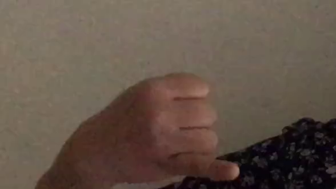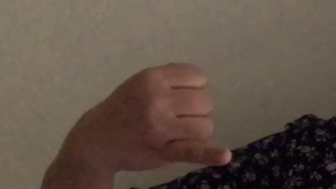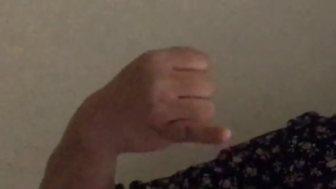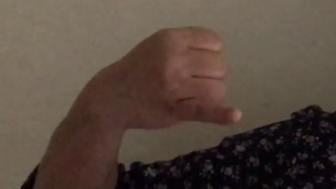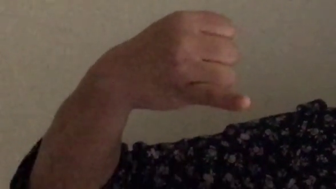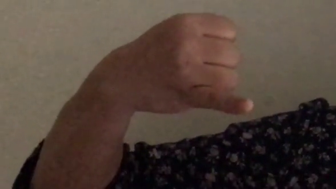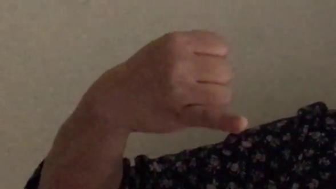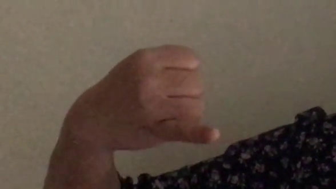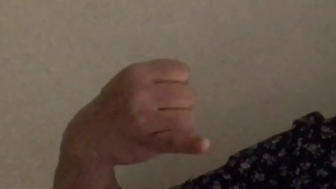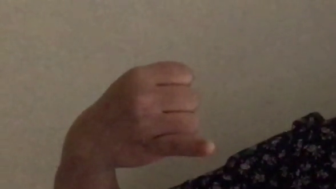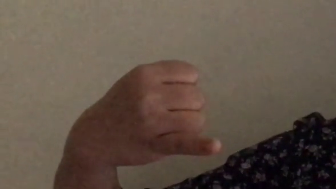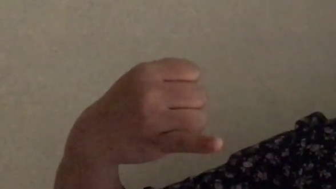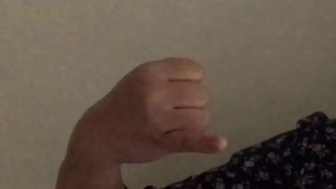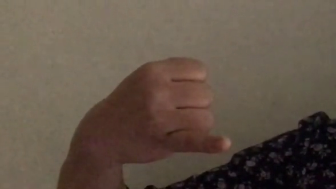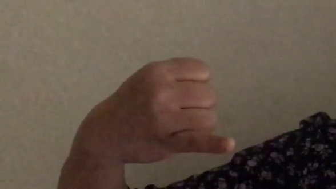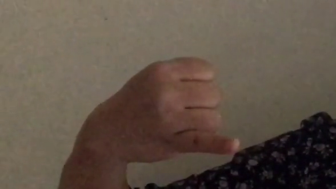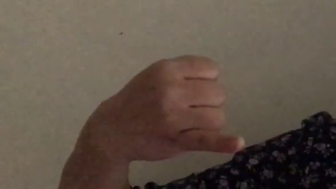ढ